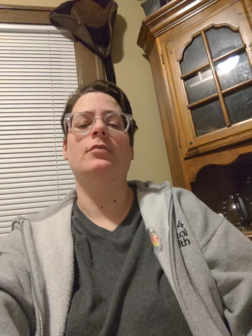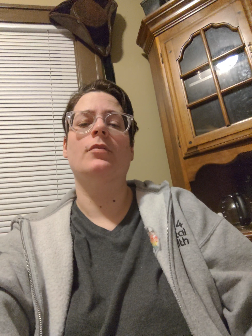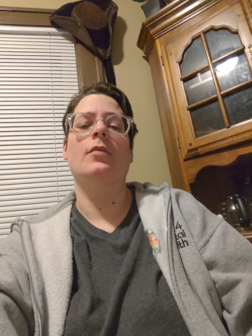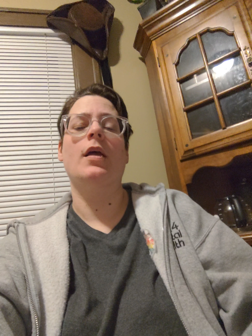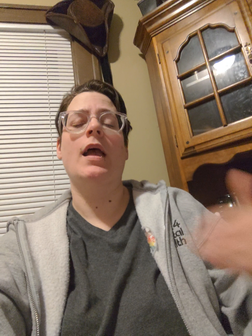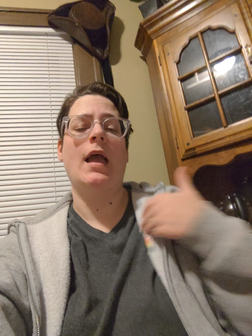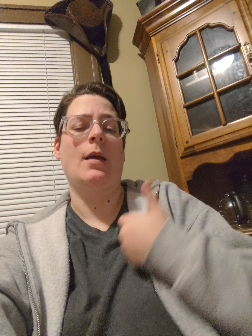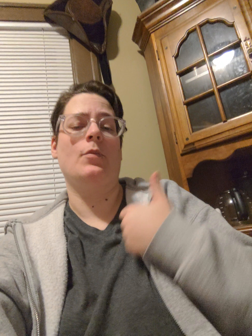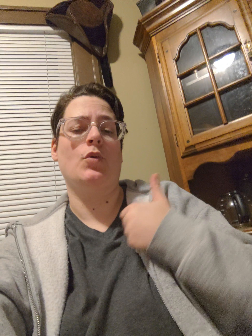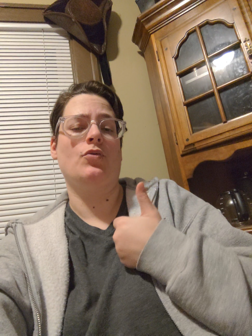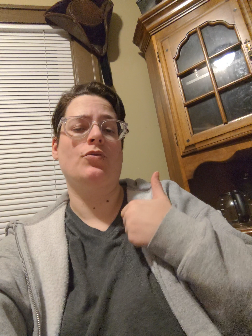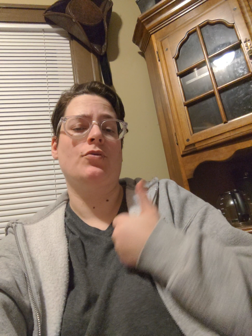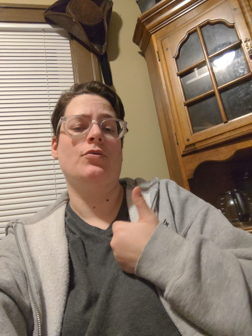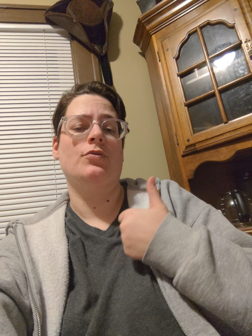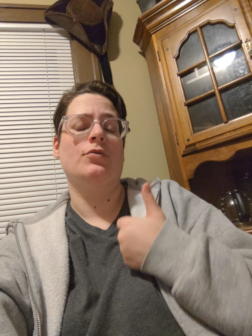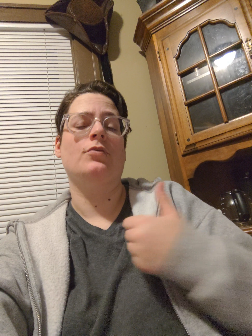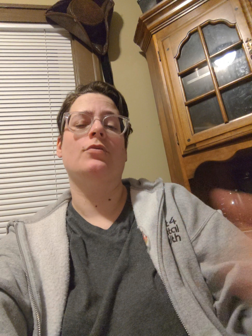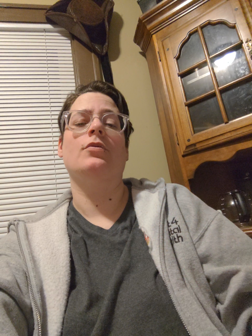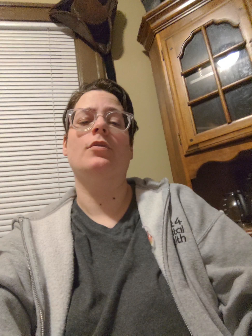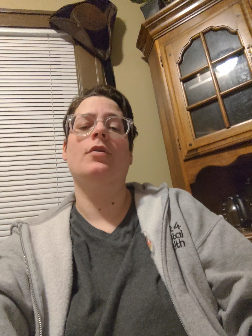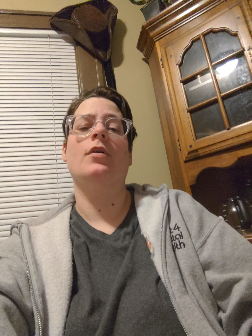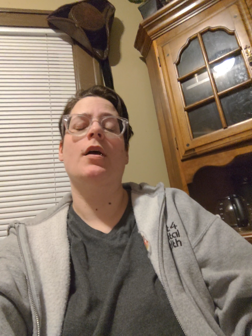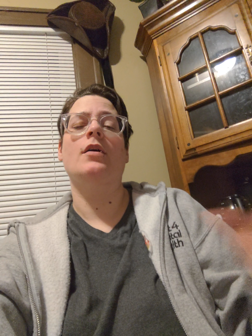animal